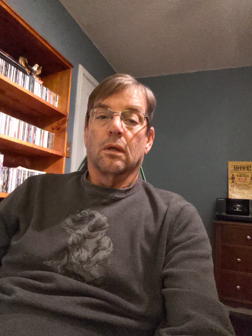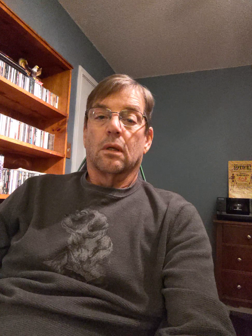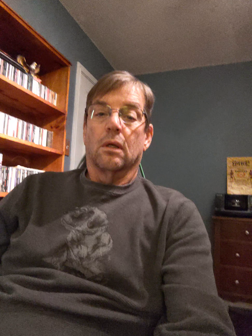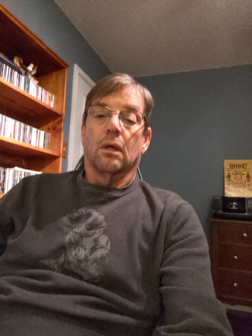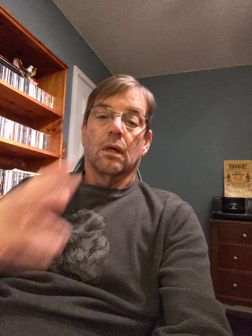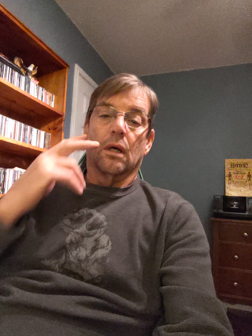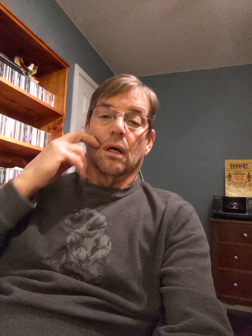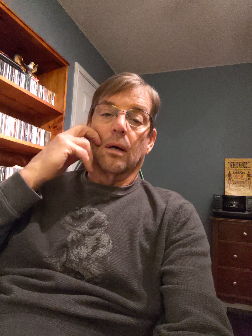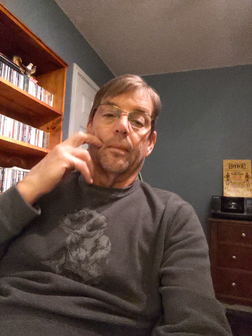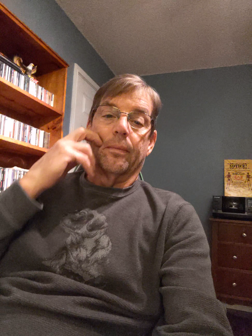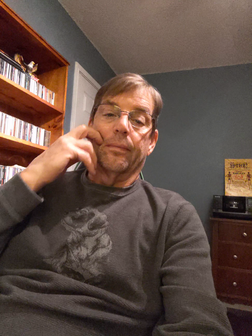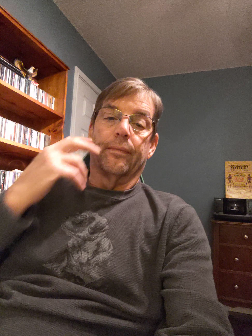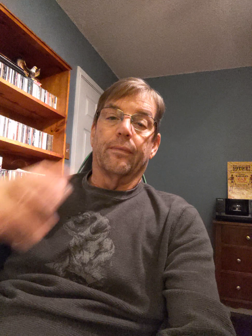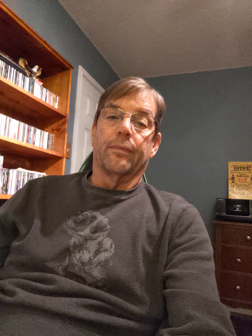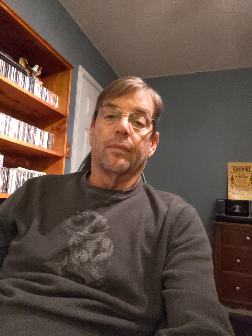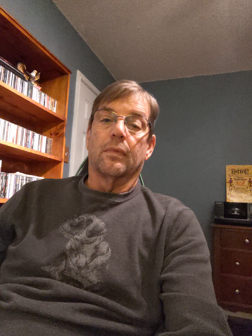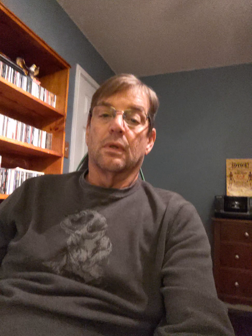gum